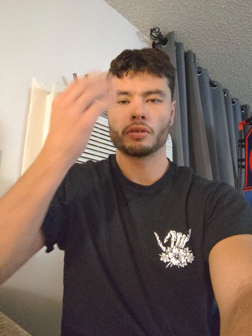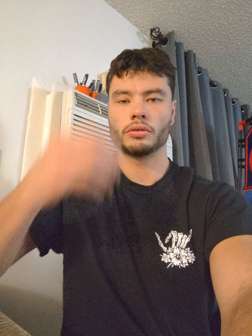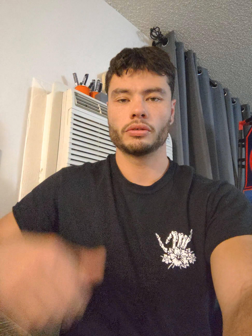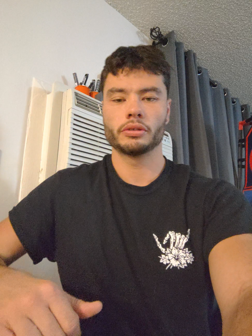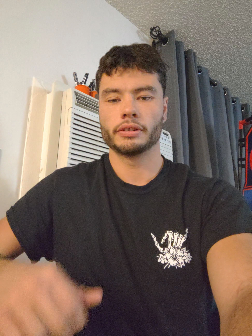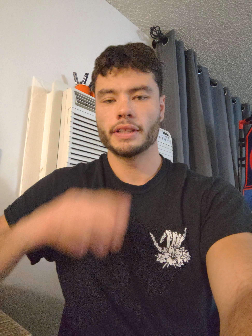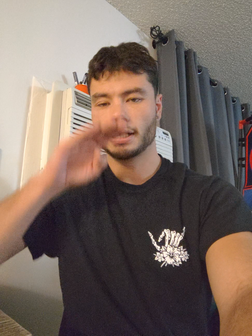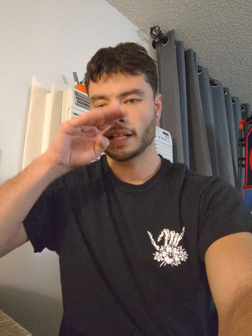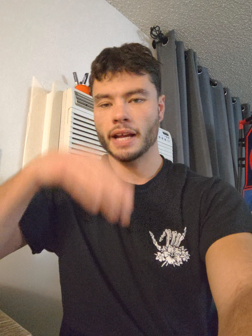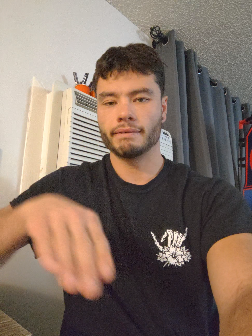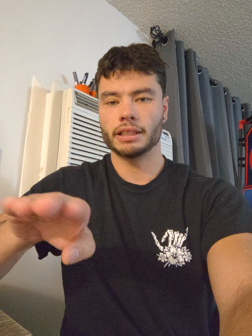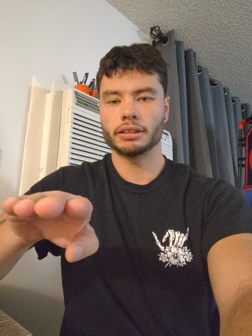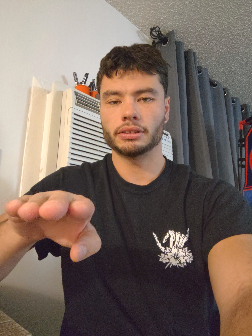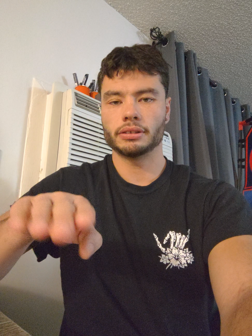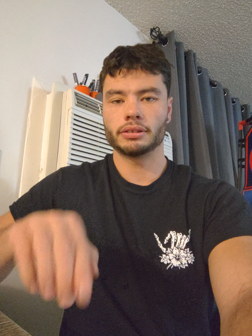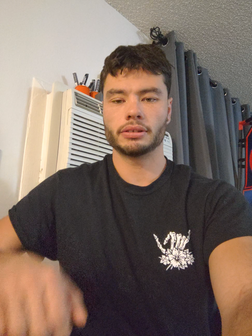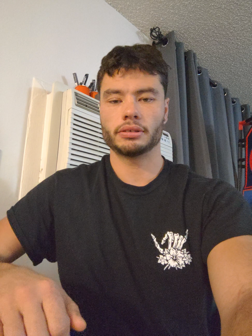elephant